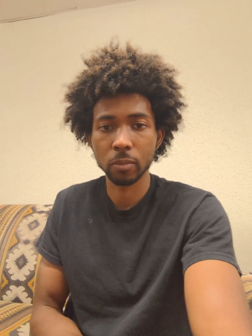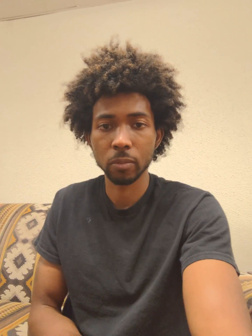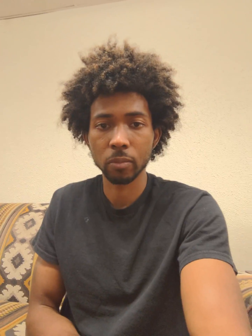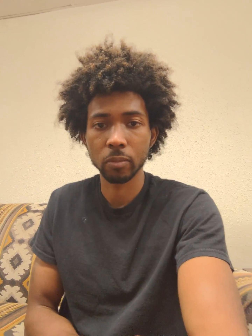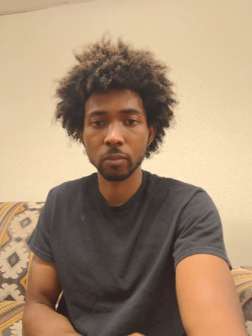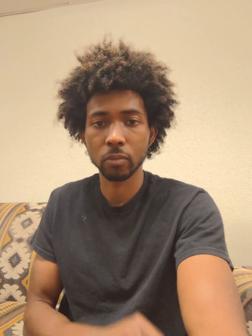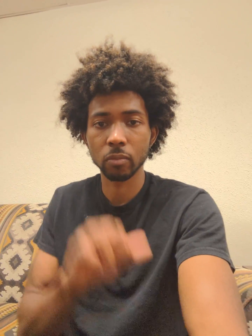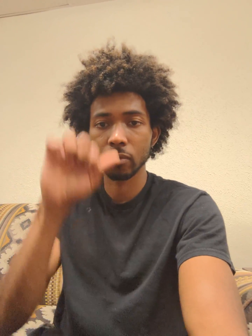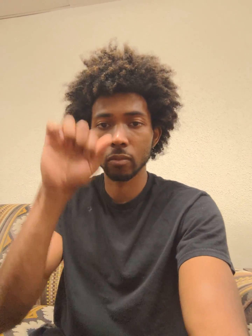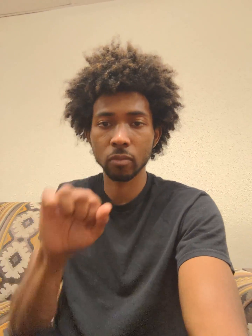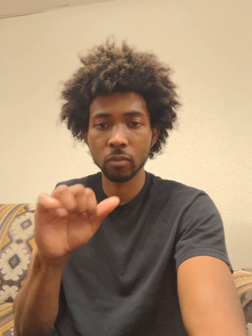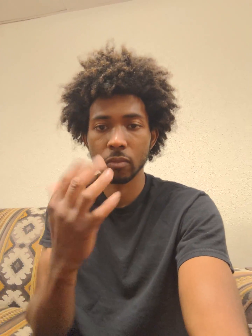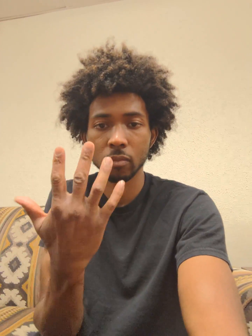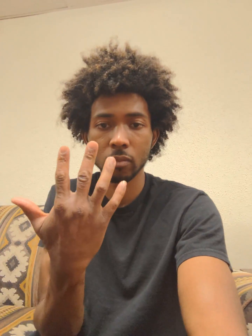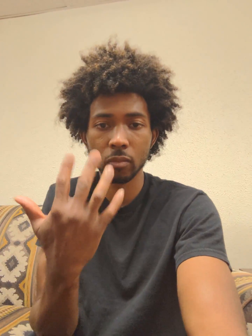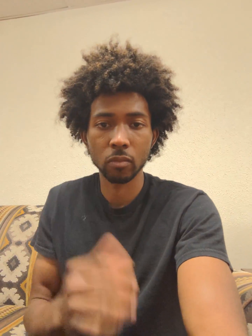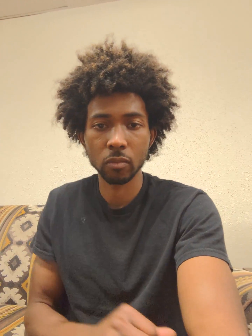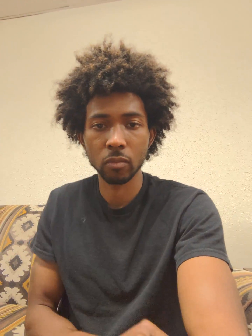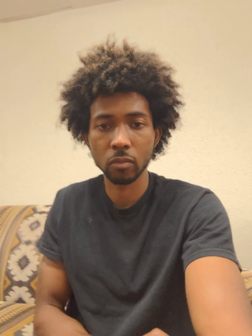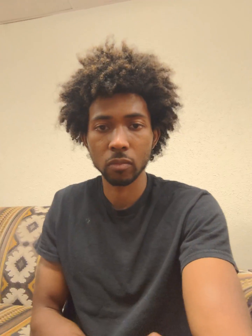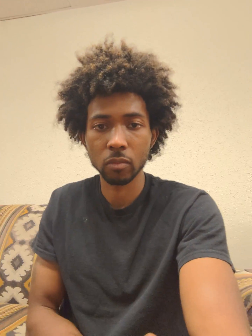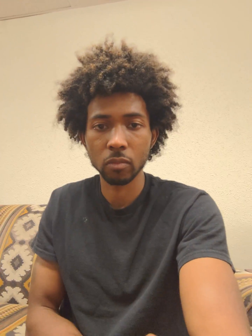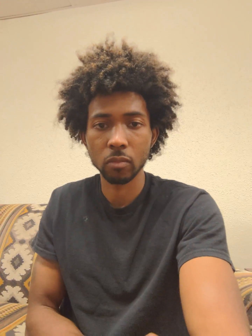gloves